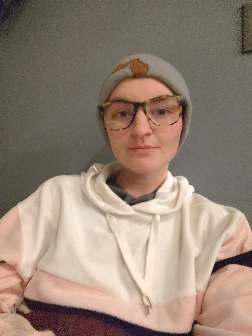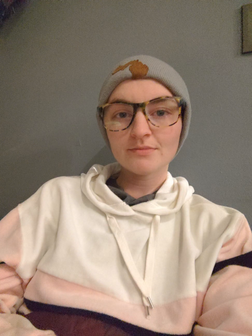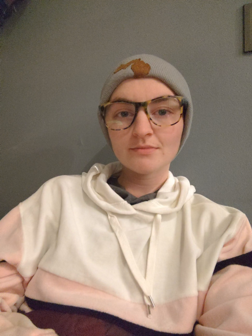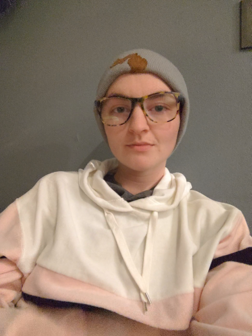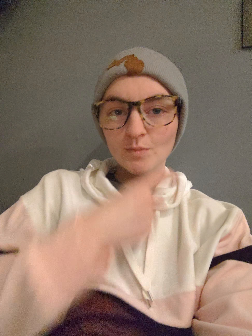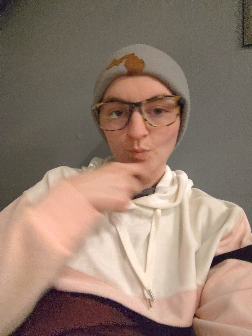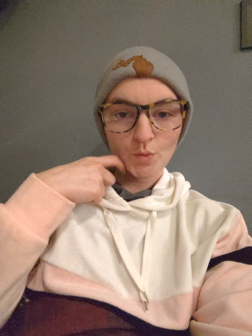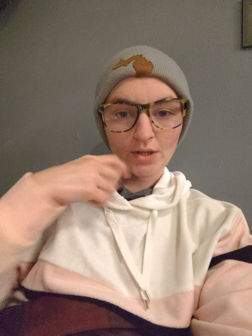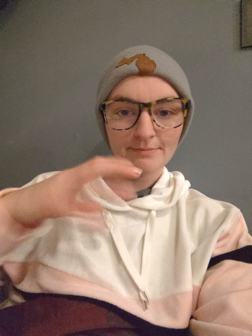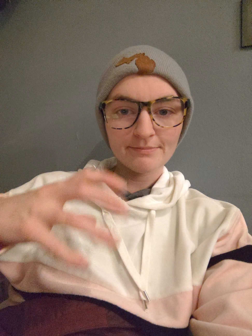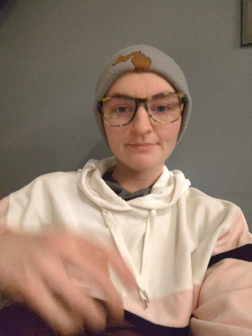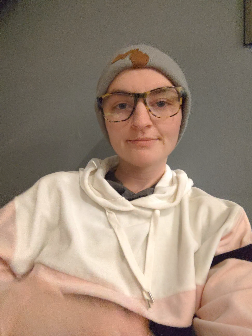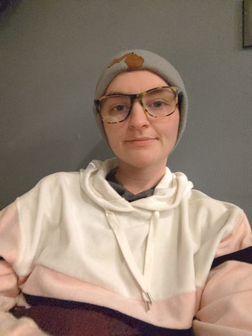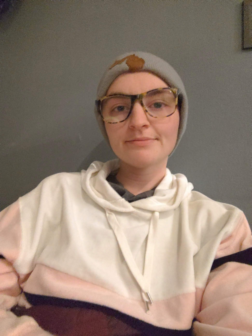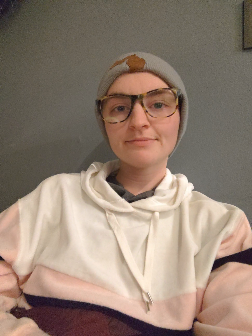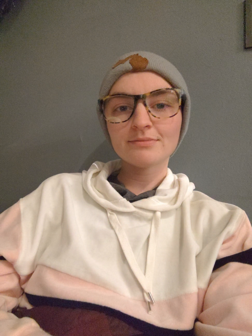dryer